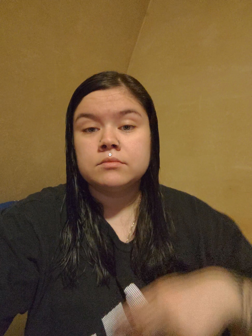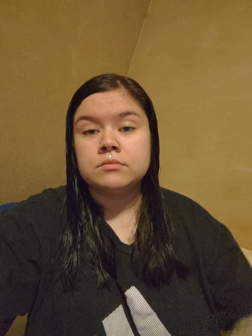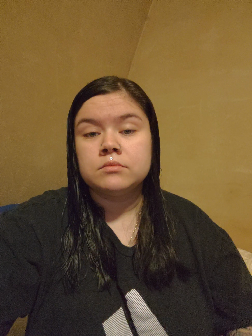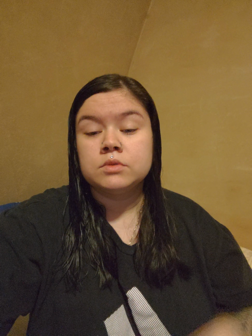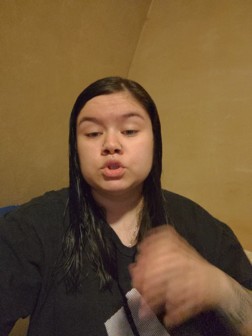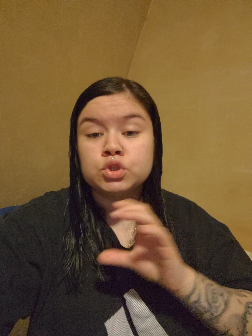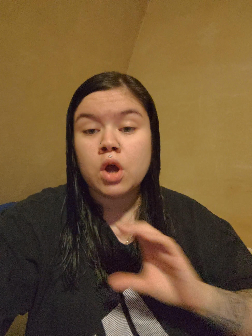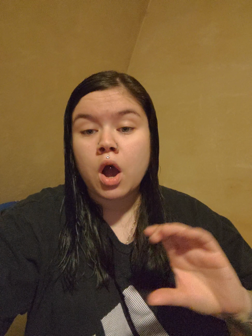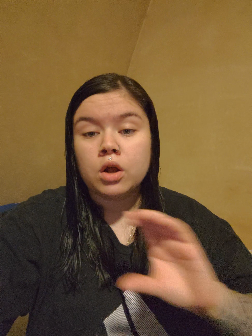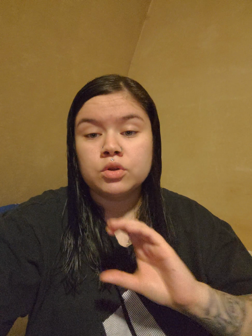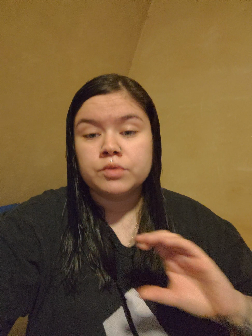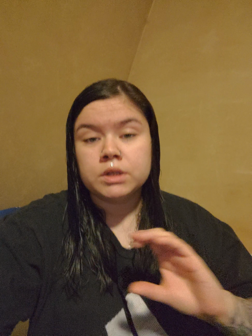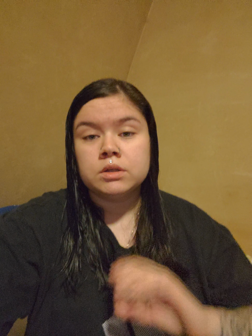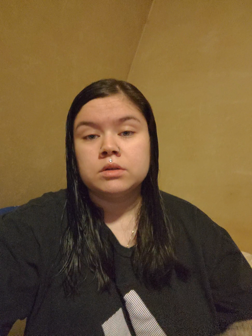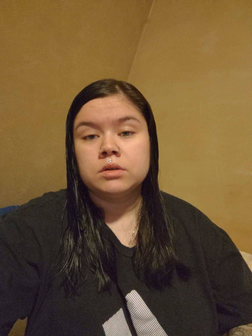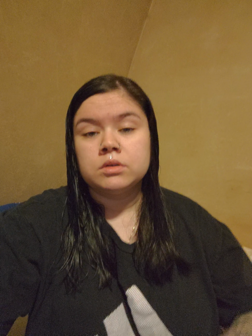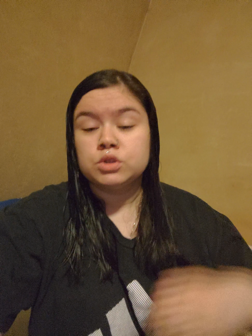chocolate